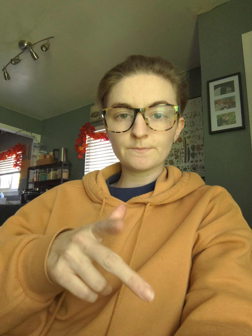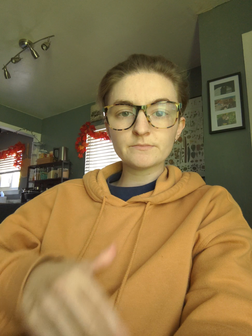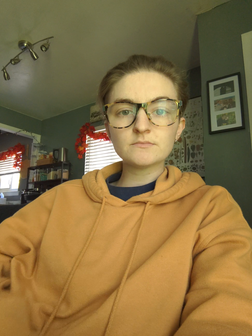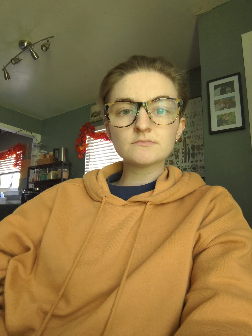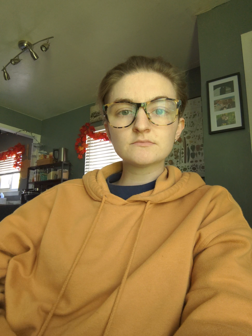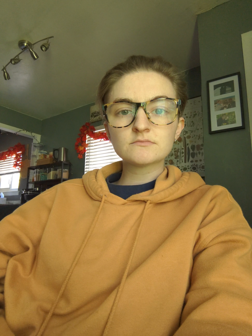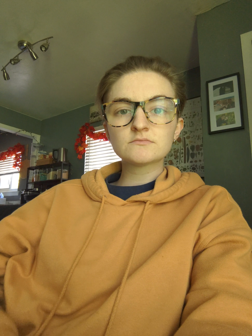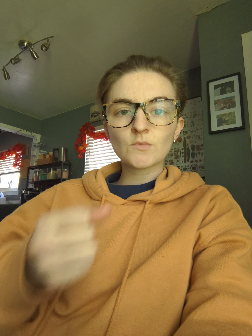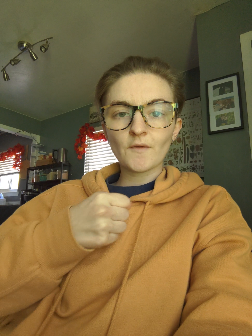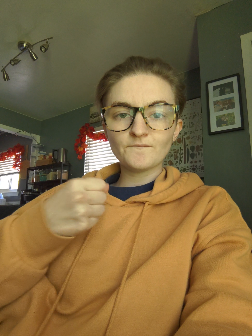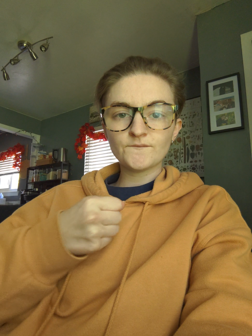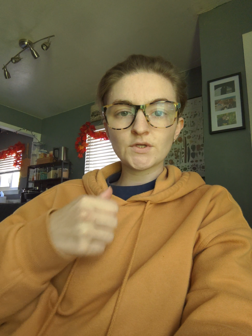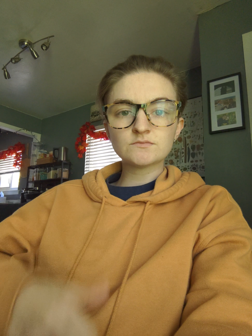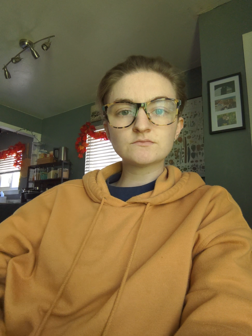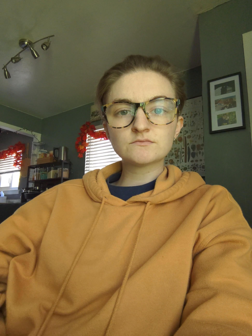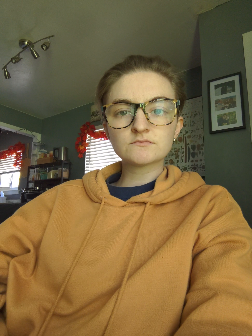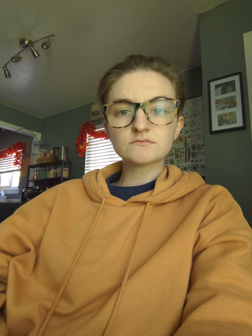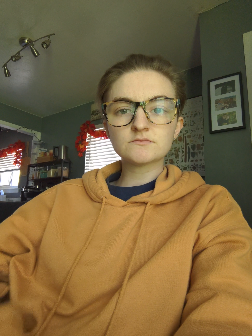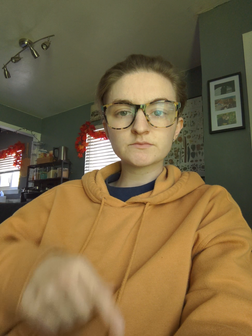coffee